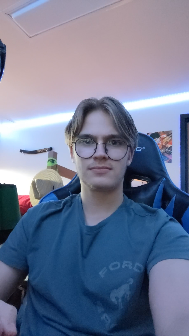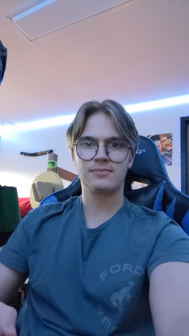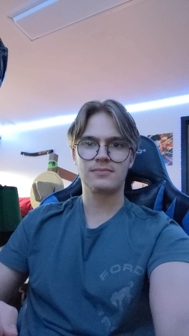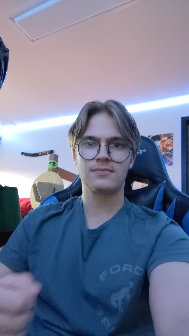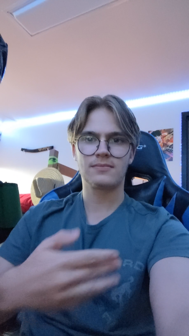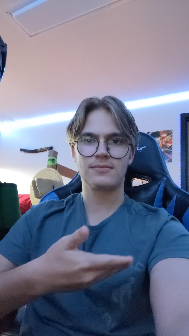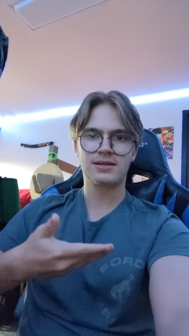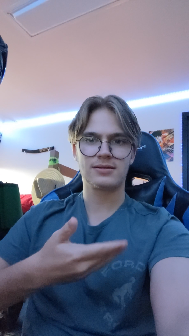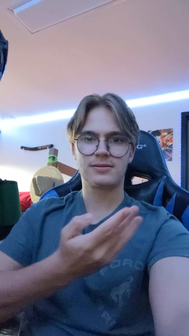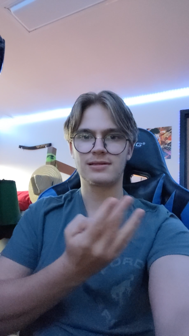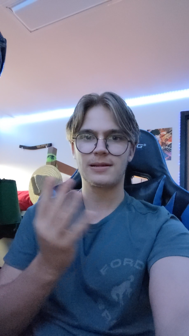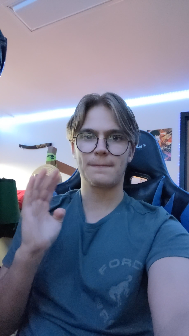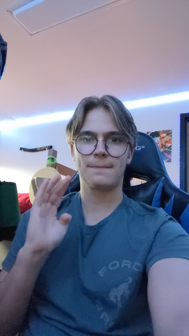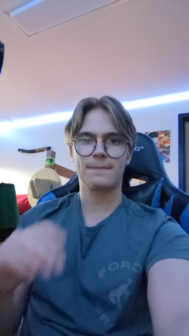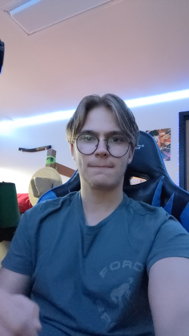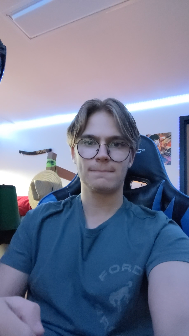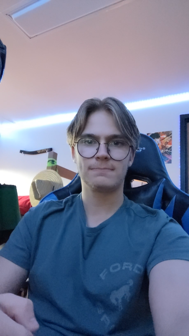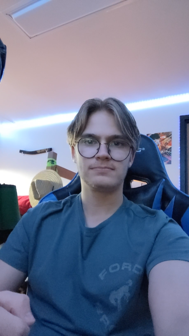crib